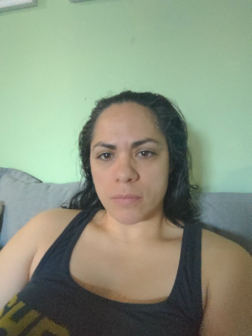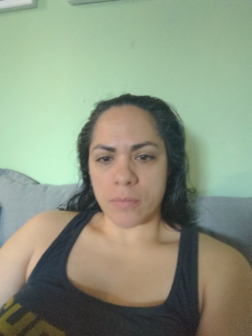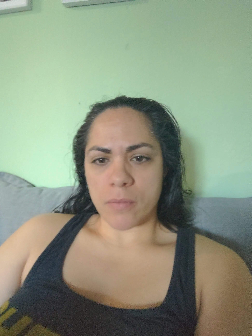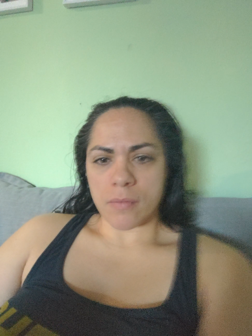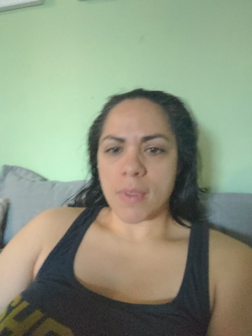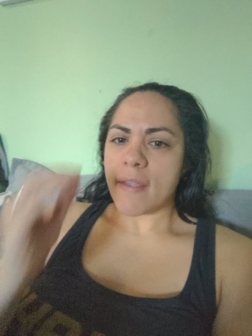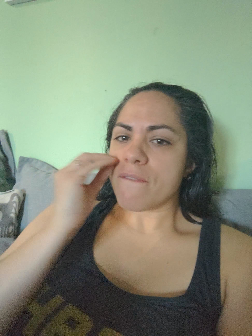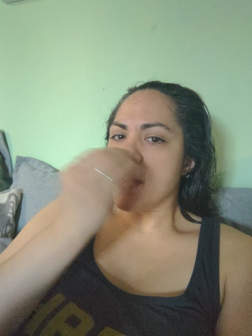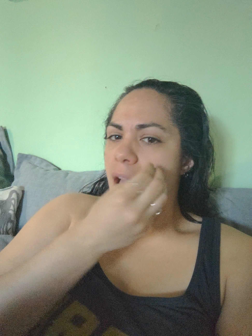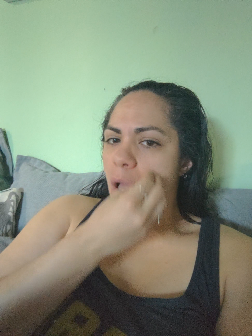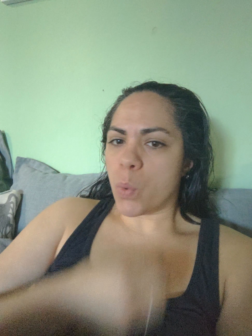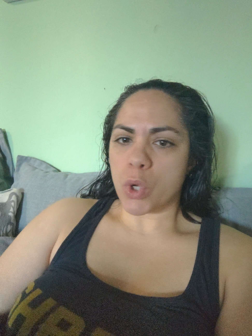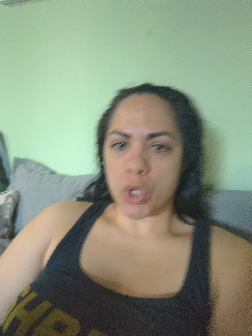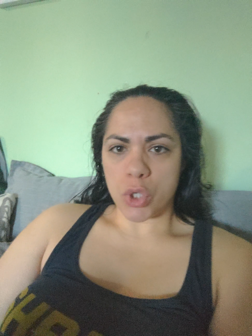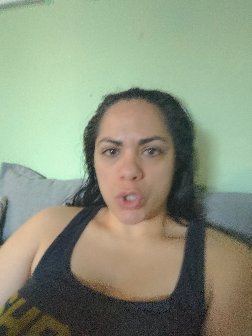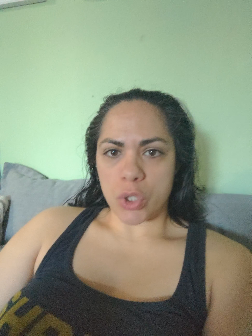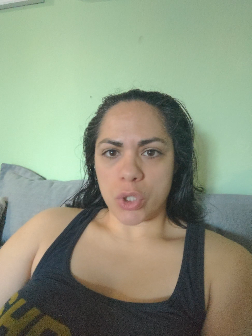flower